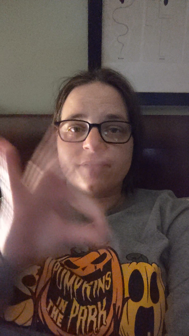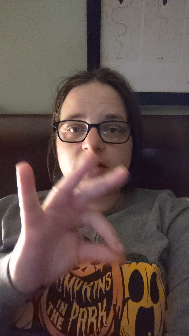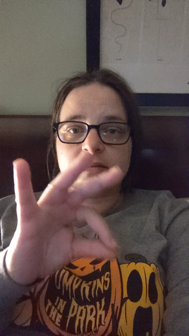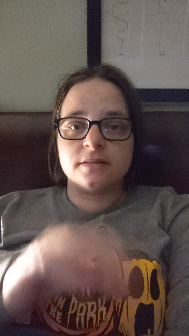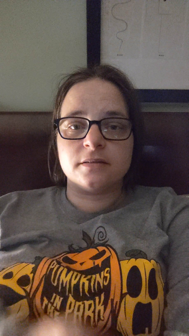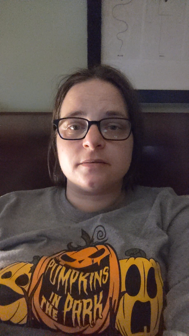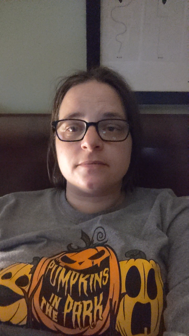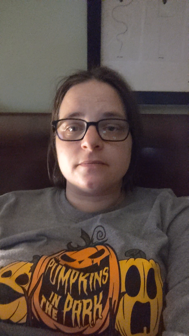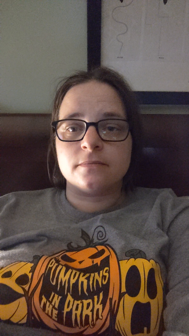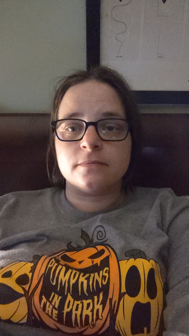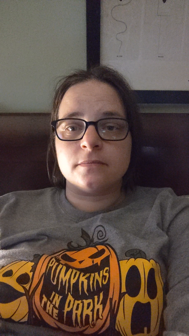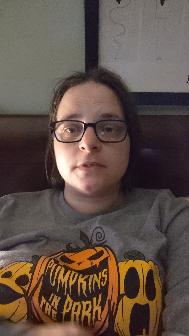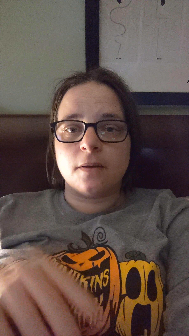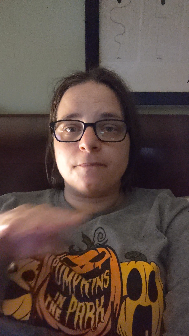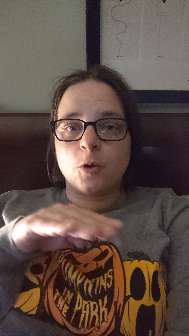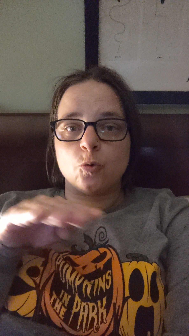boots